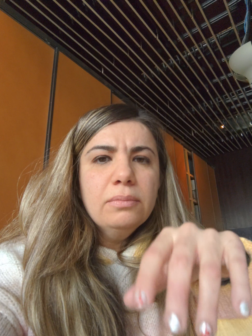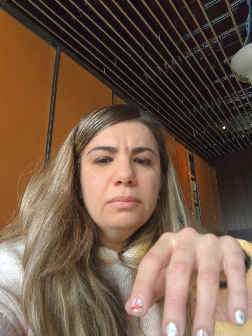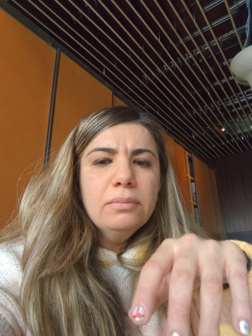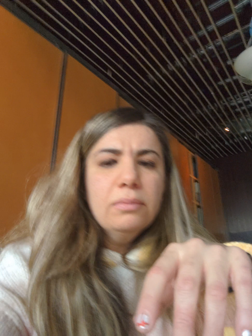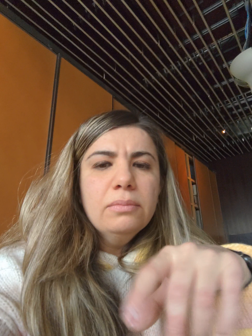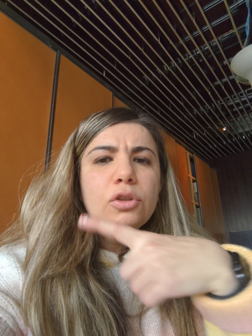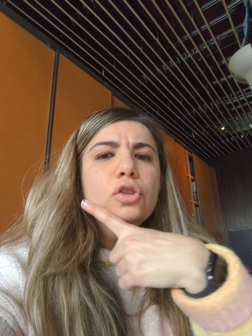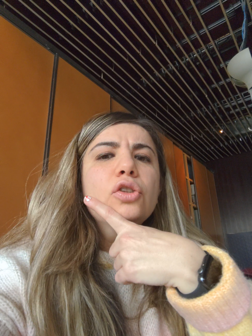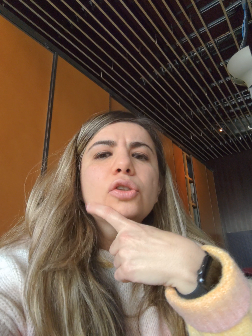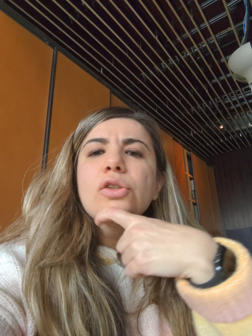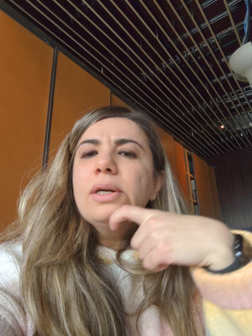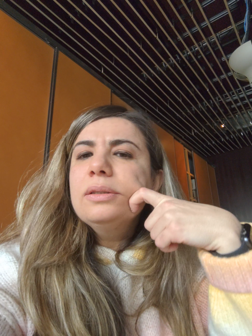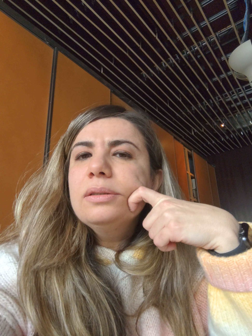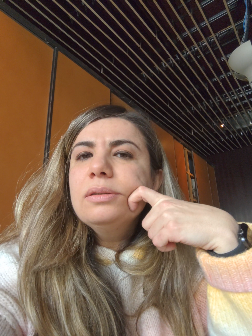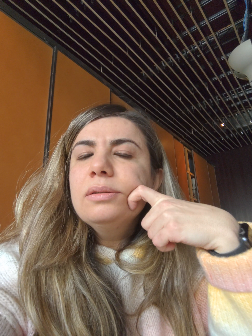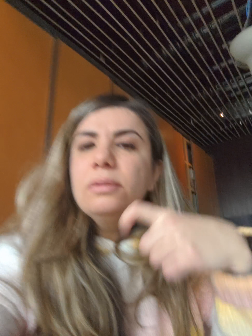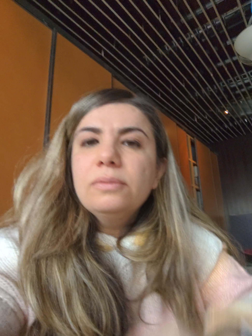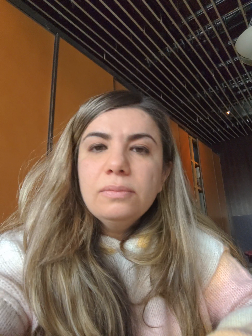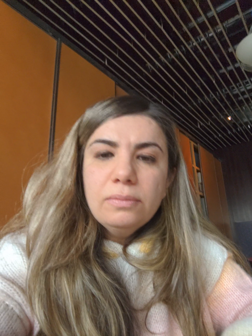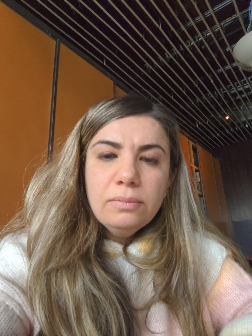dry